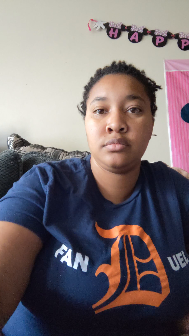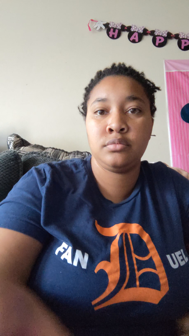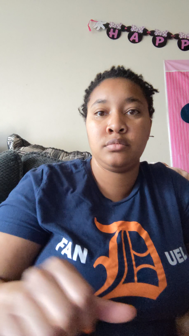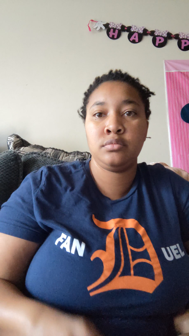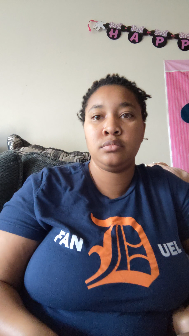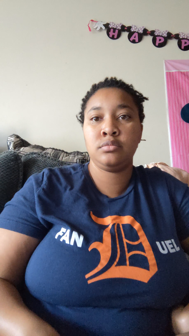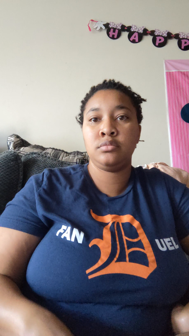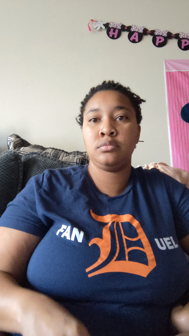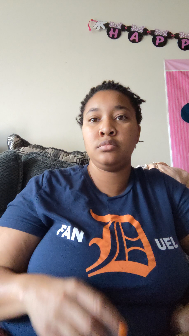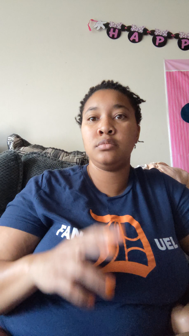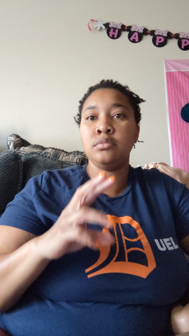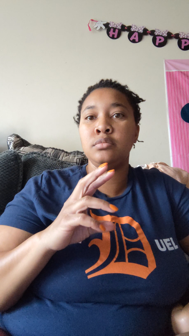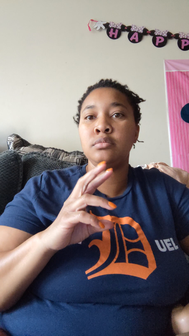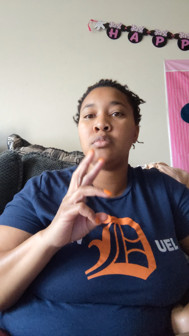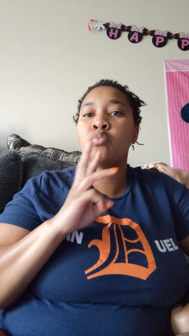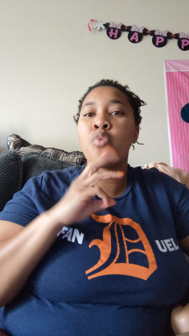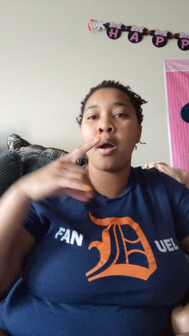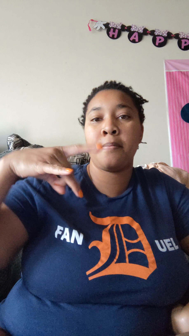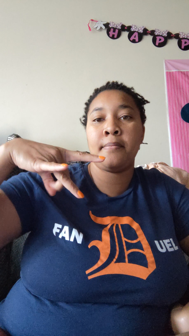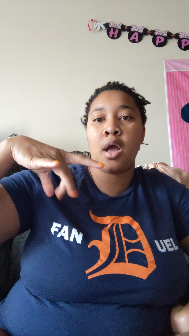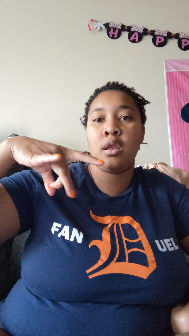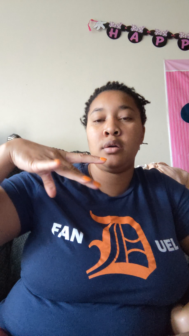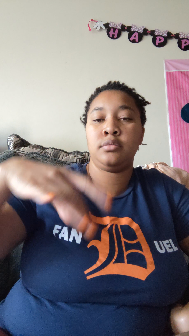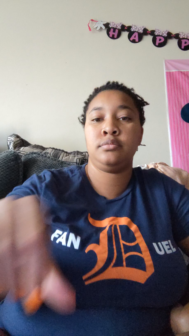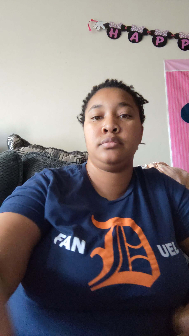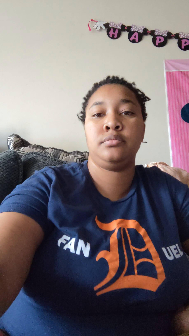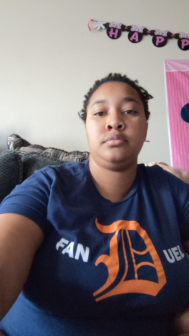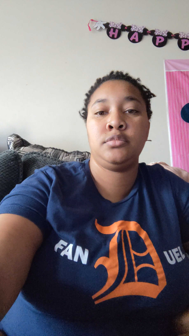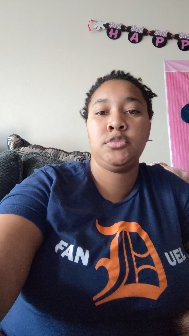melon